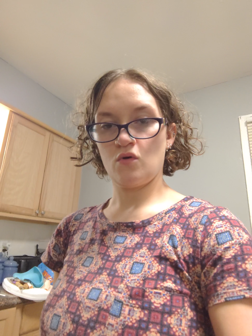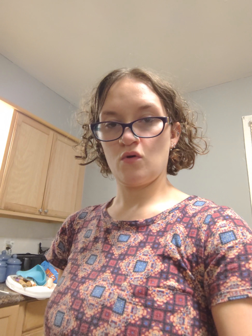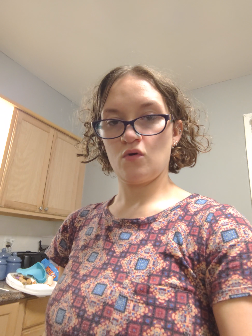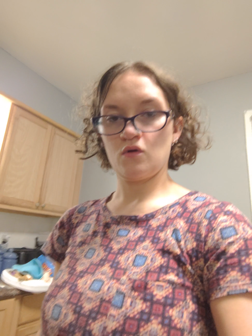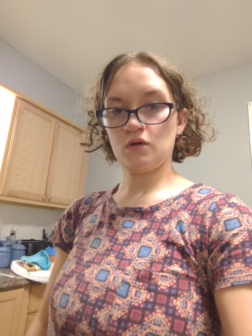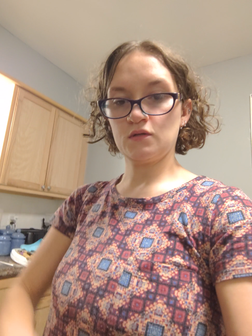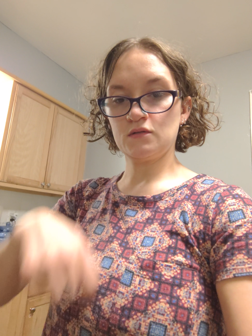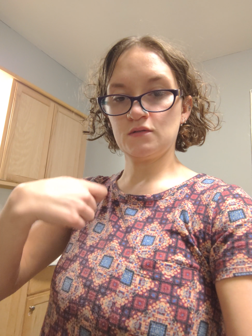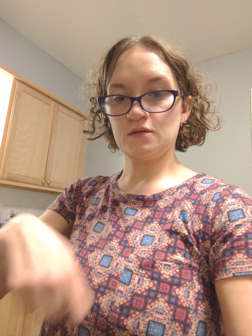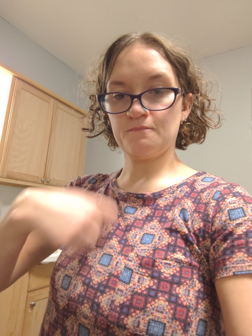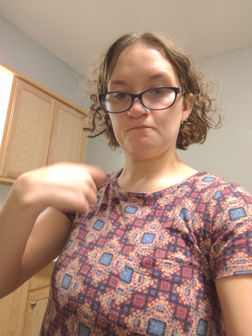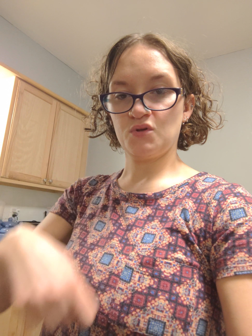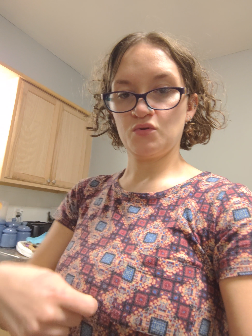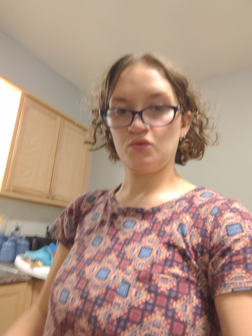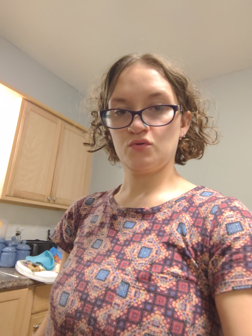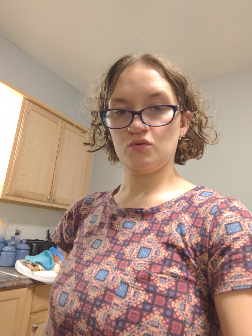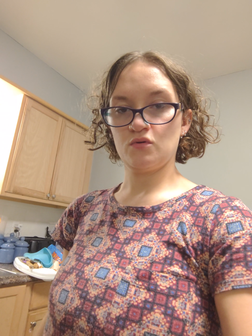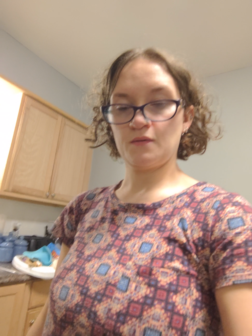zipper